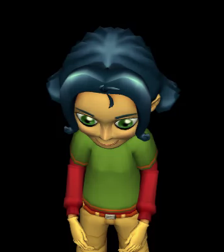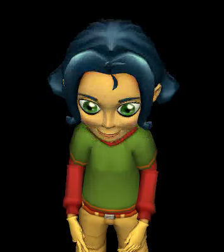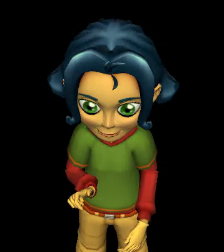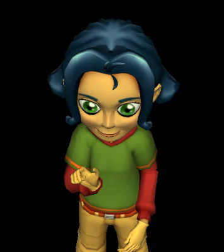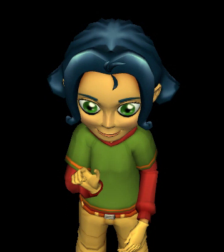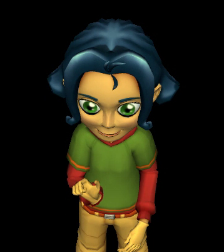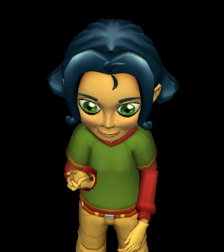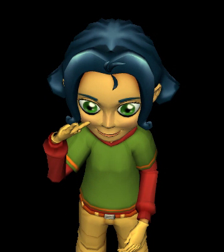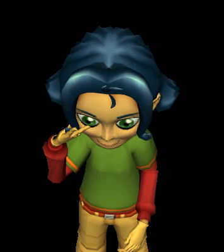نبيل